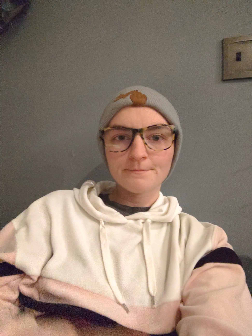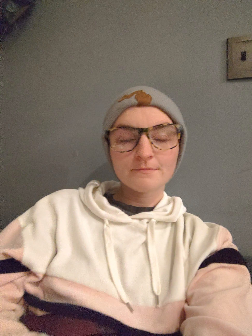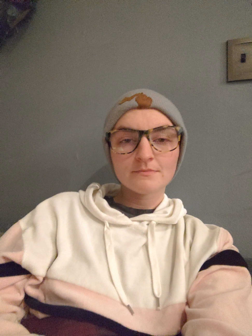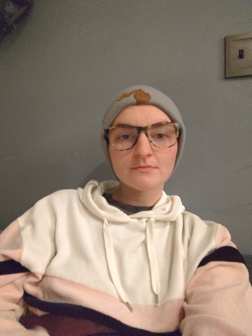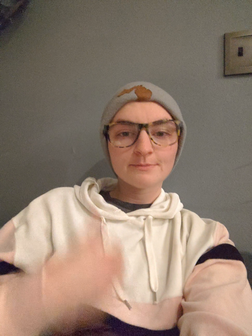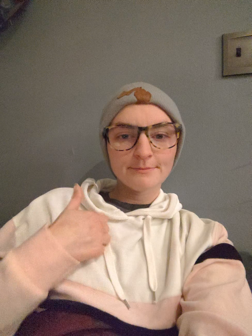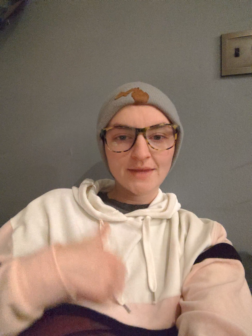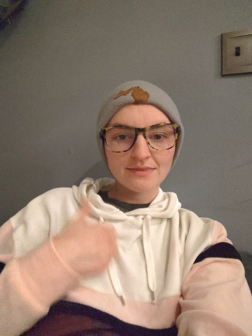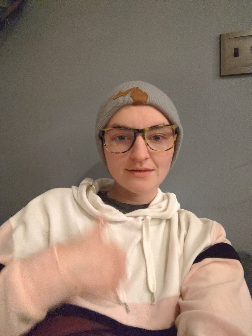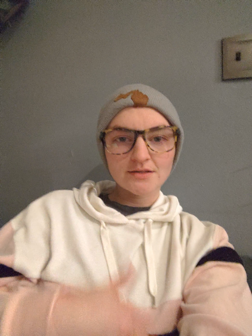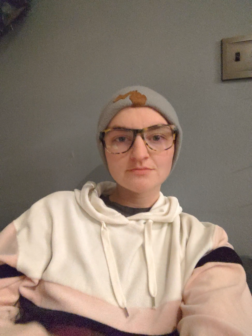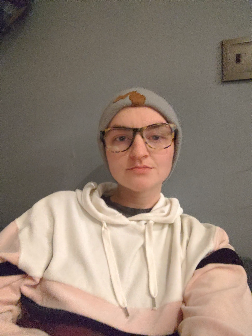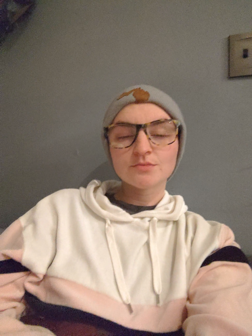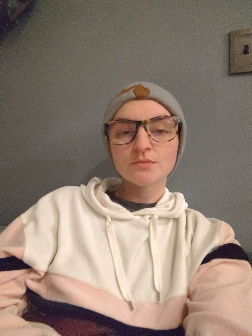bath